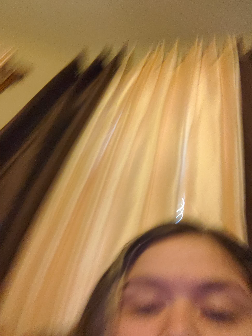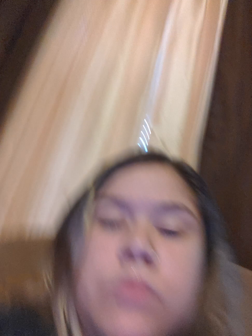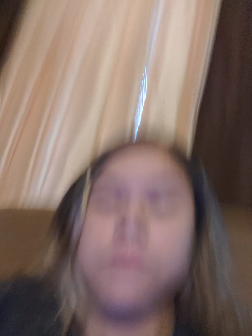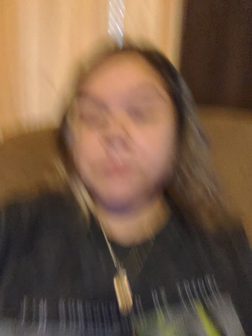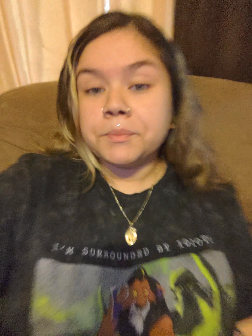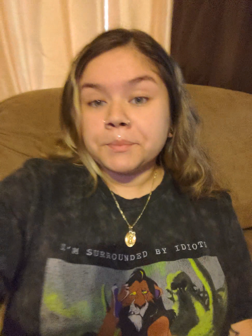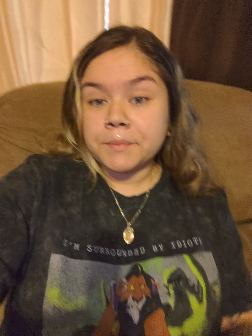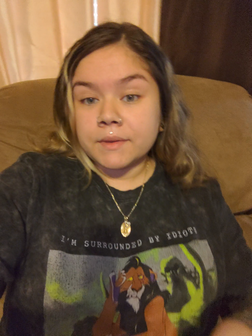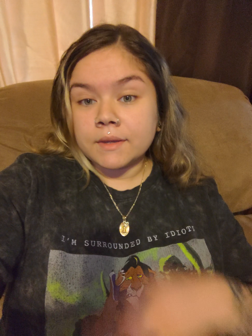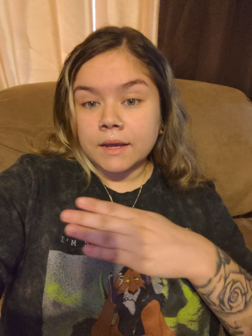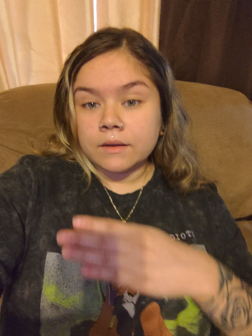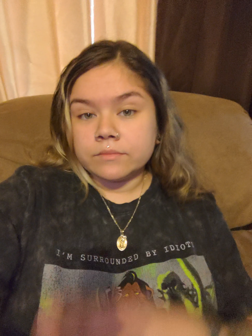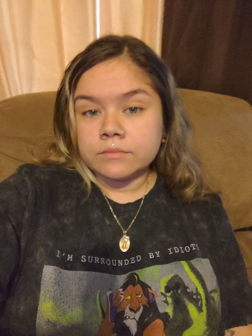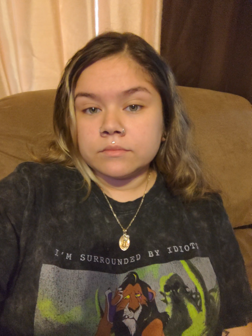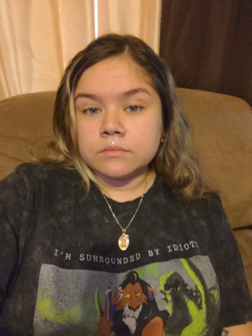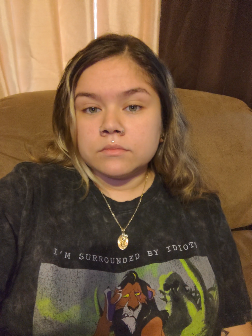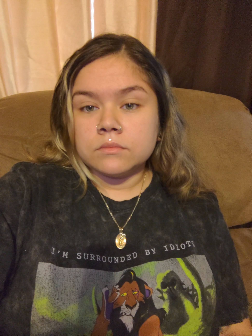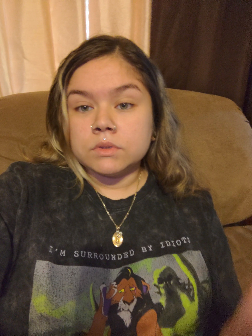kick